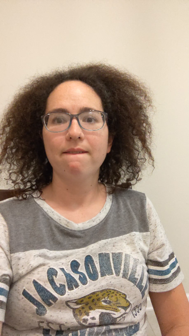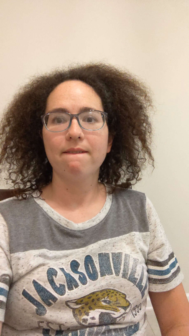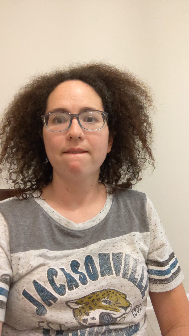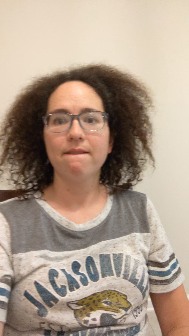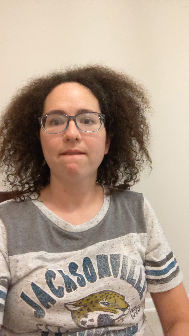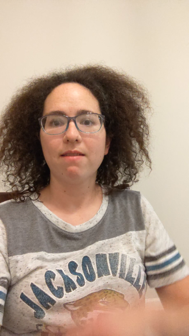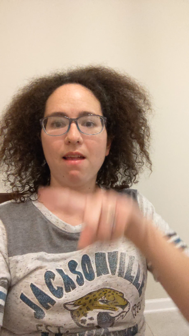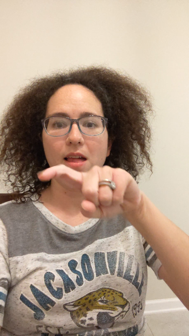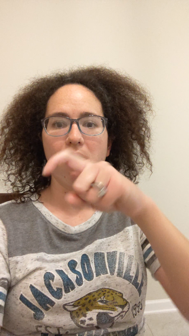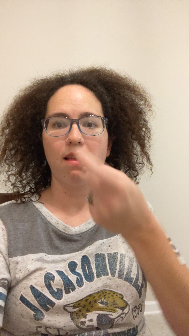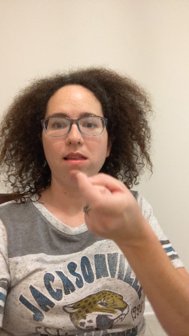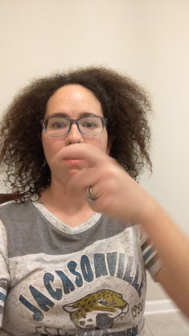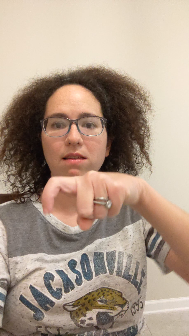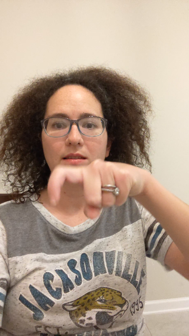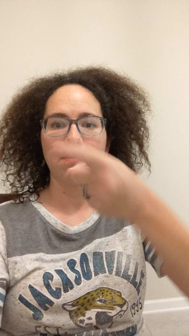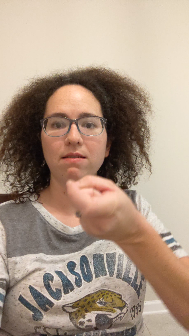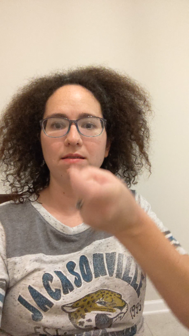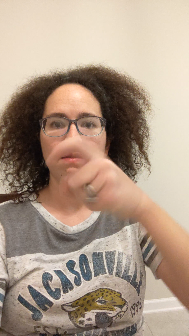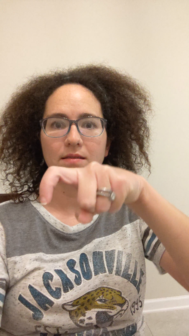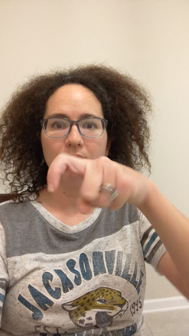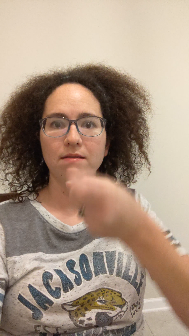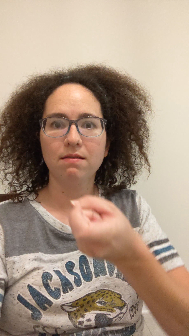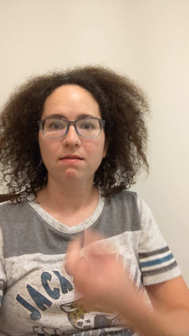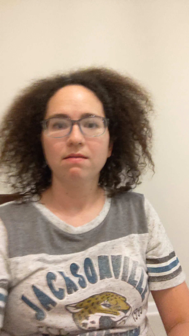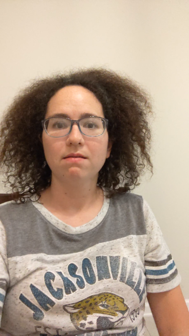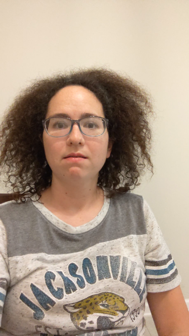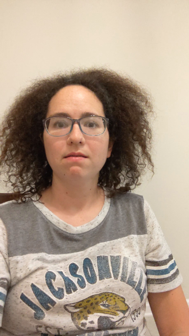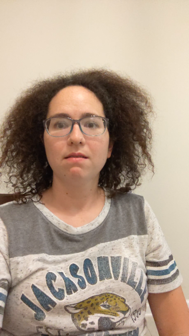friend